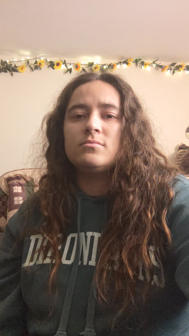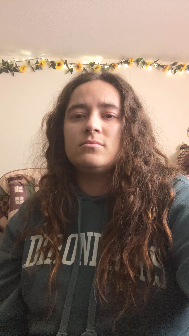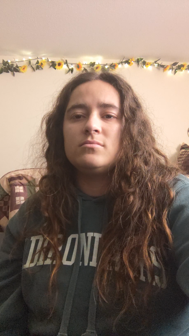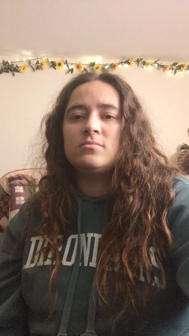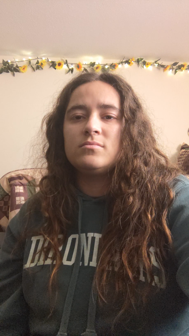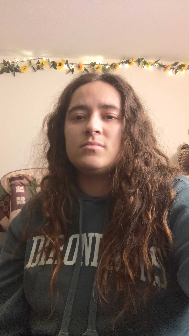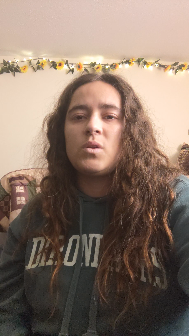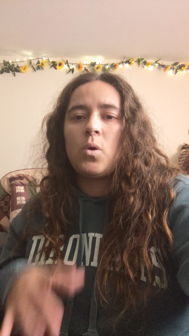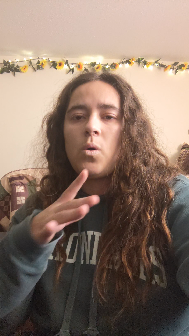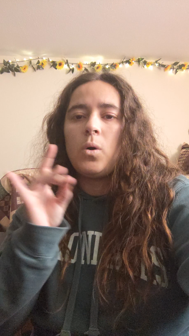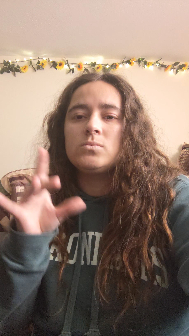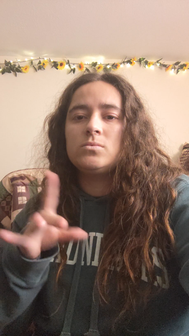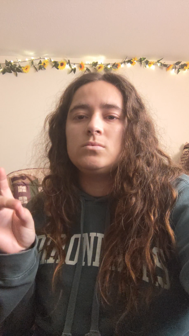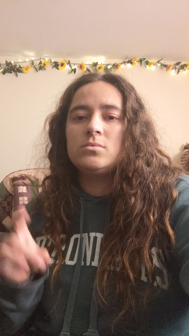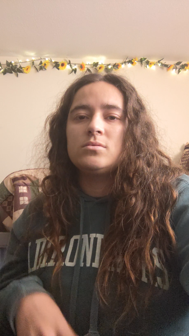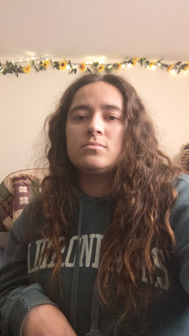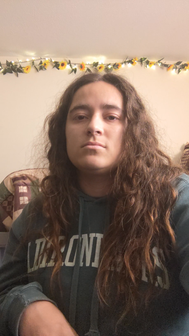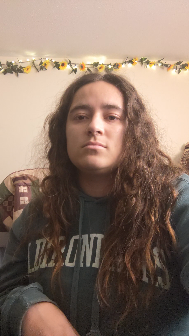choose